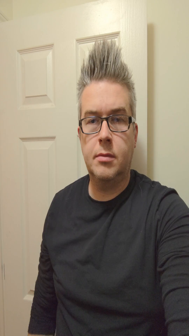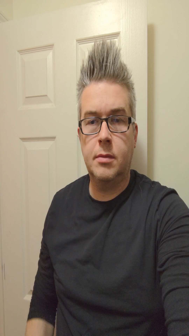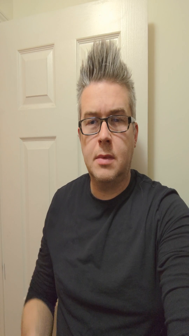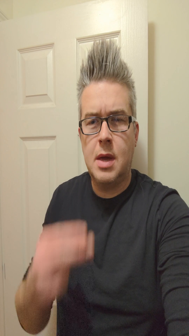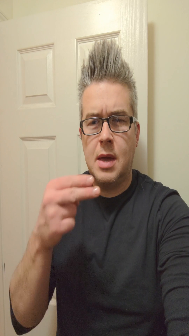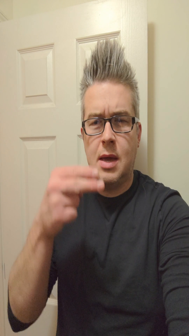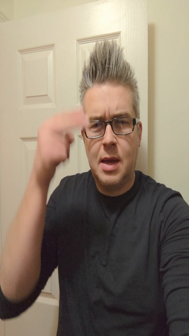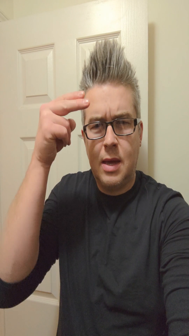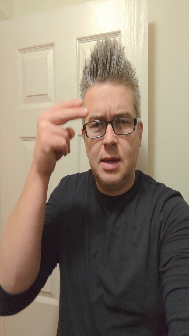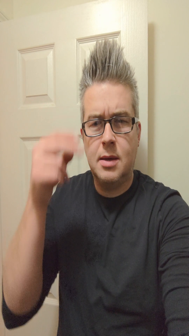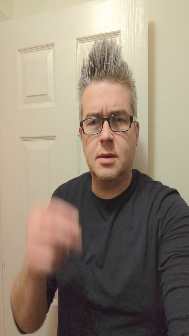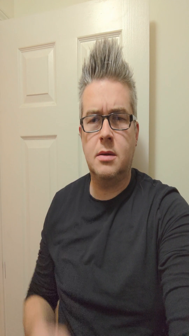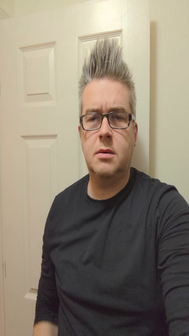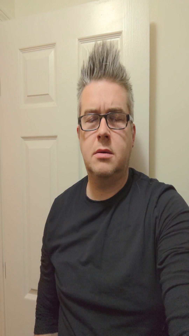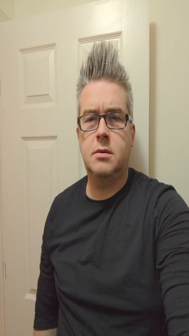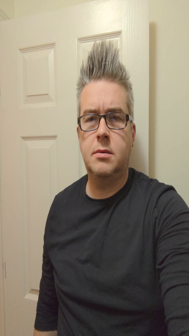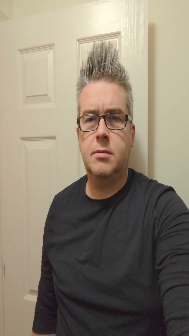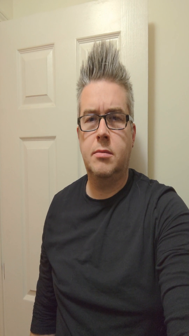high